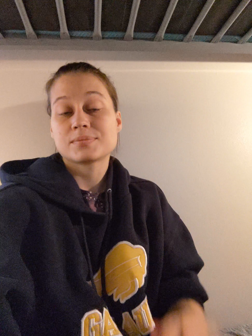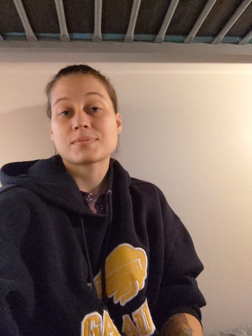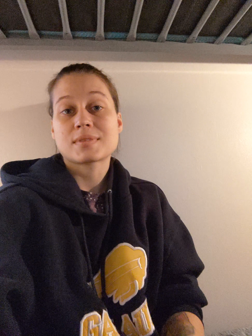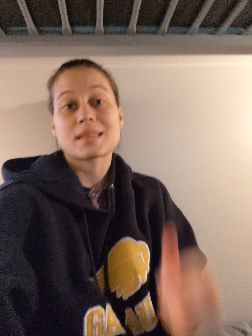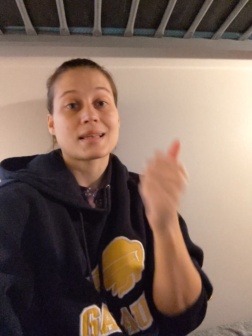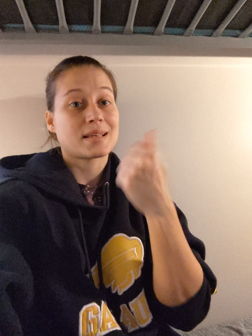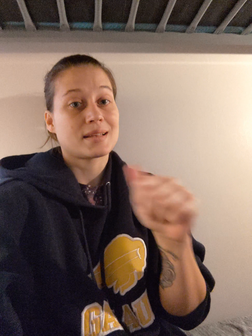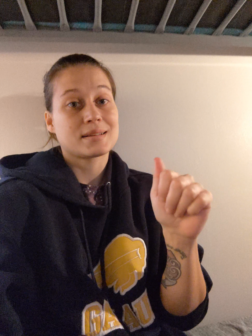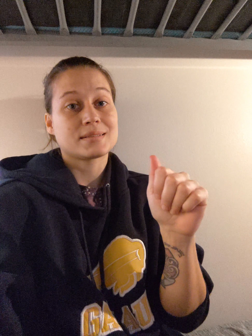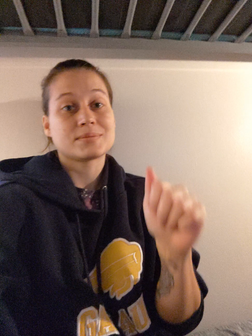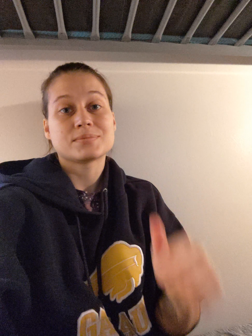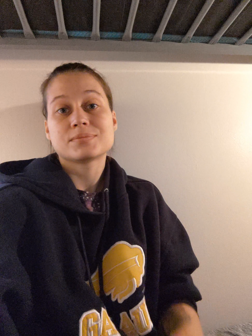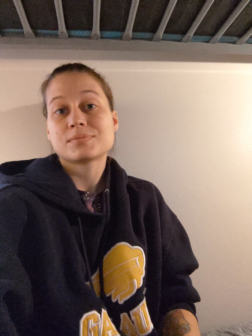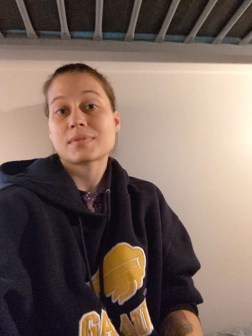any